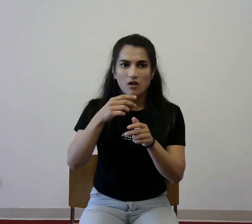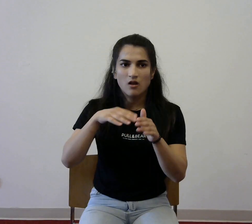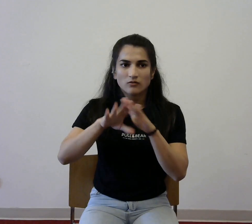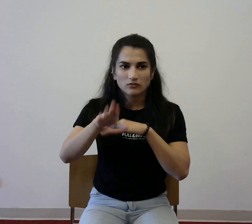getmək